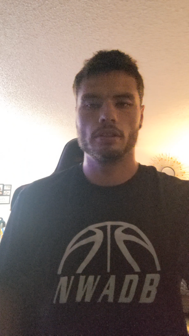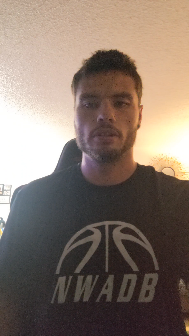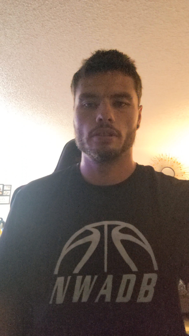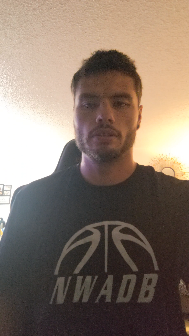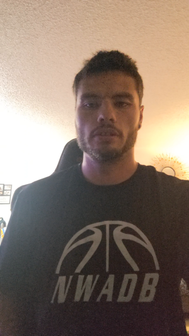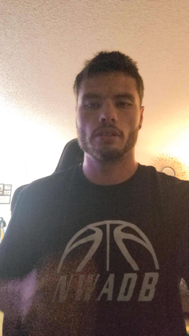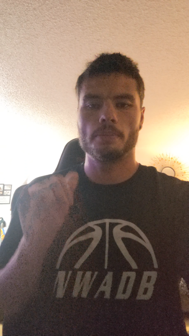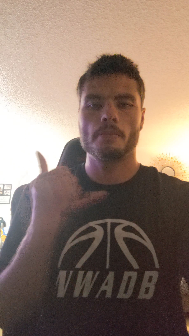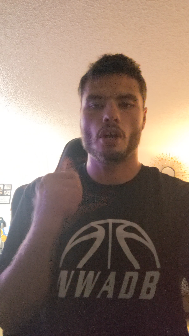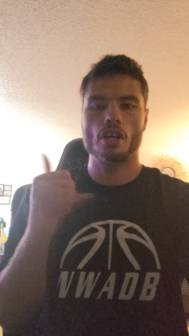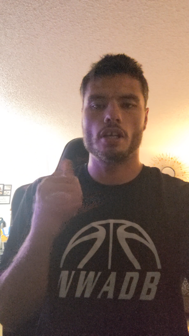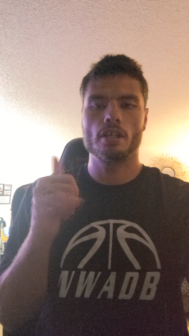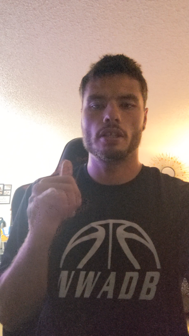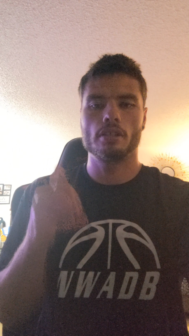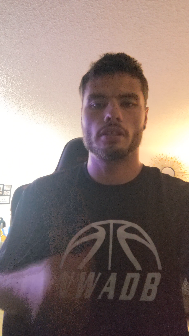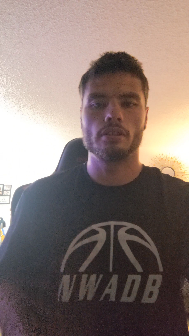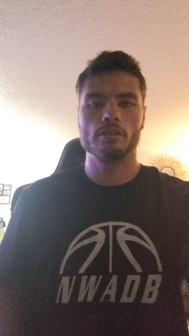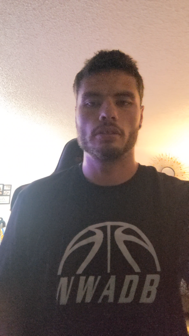party